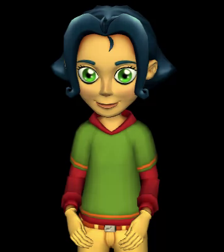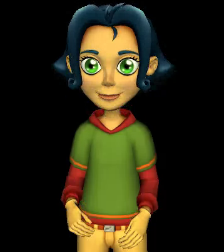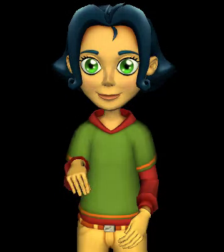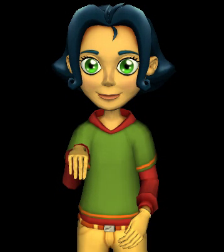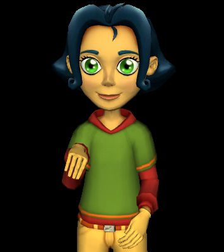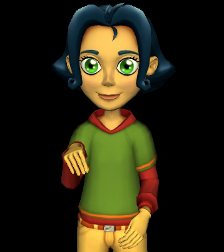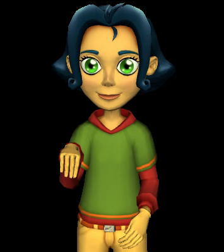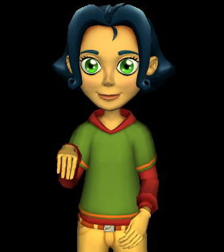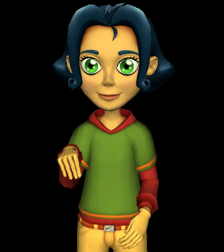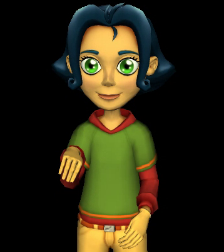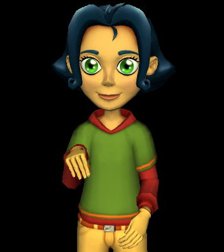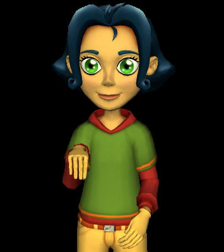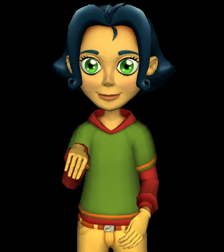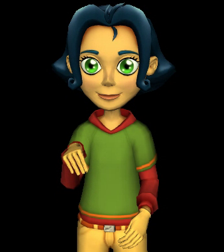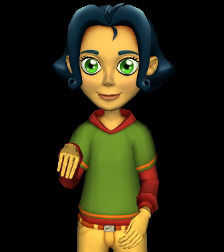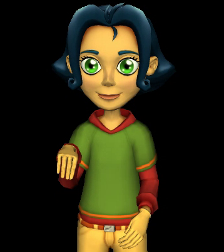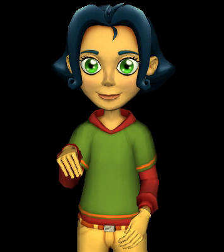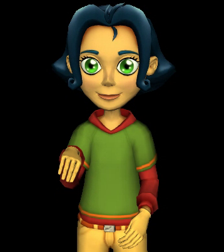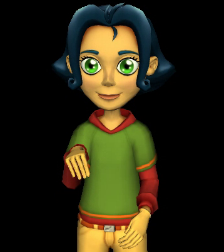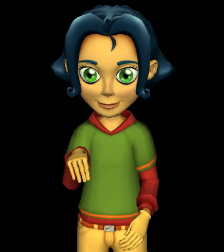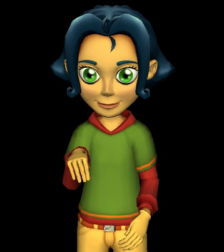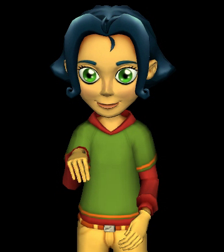طحين